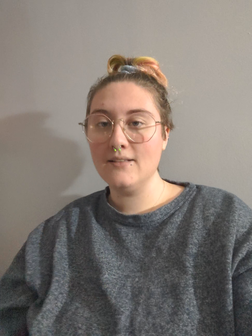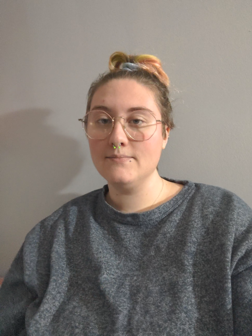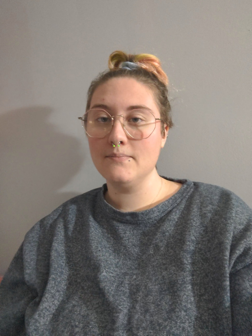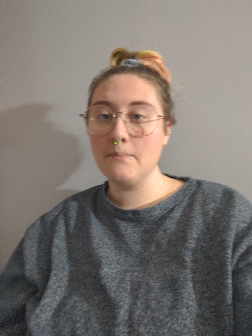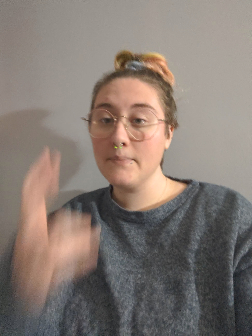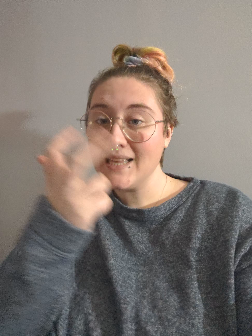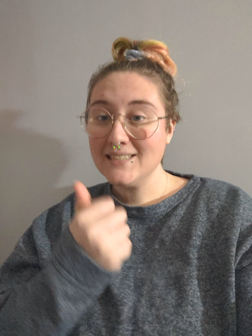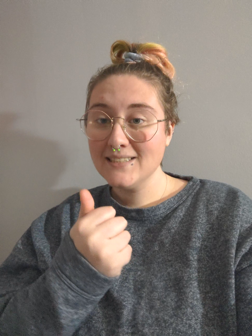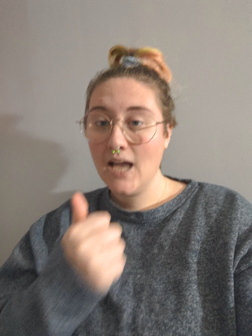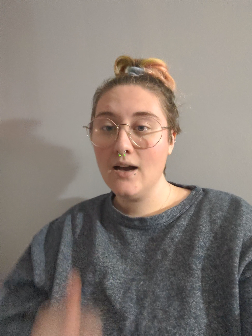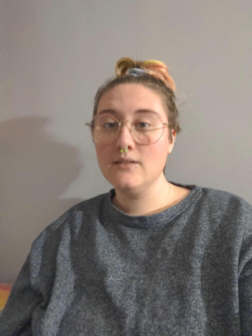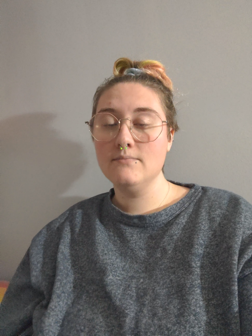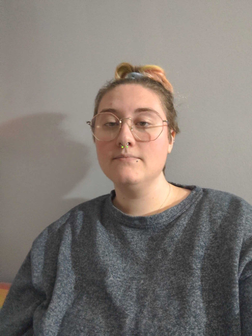pizza